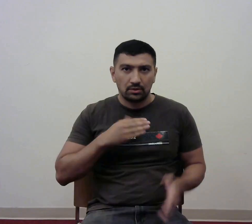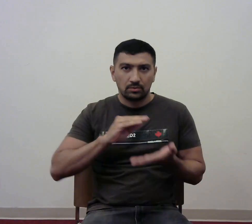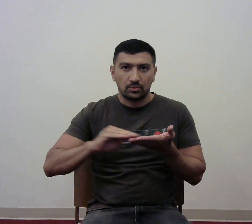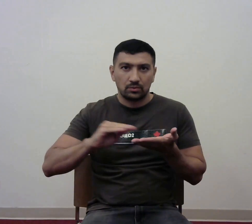yazı